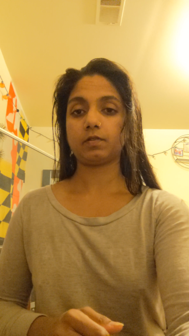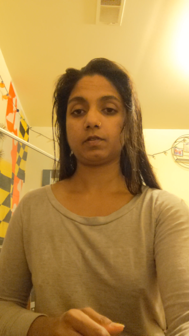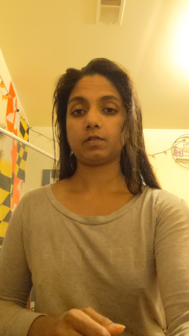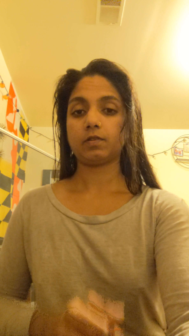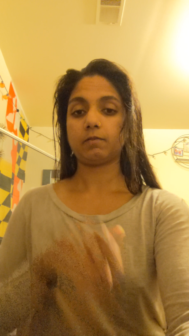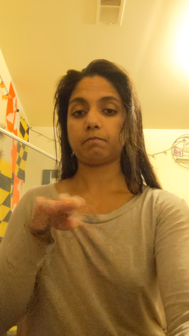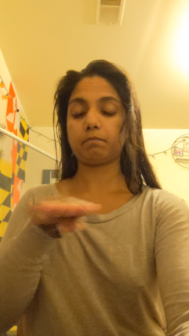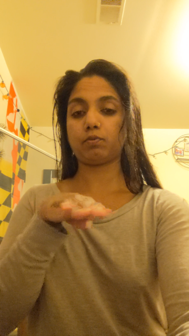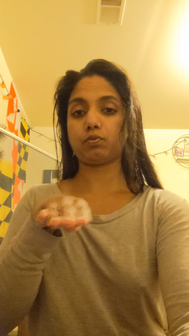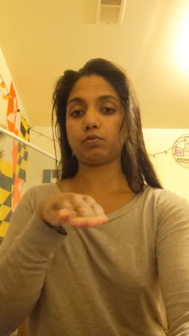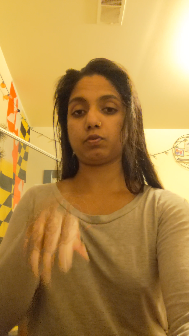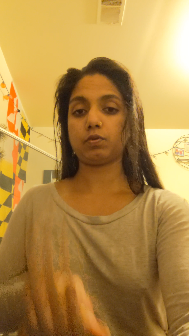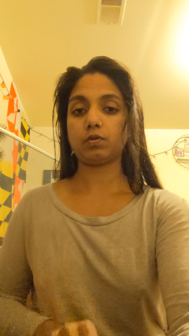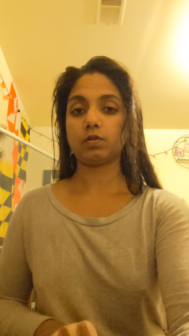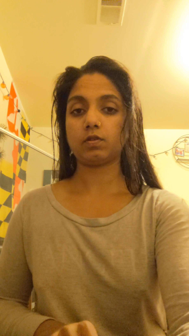boots